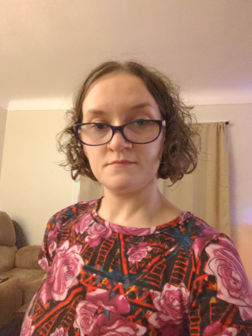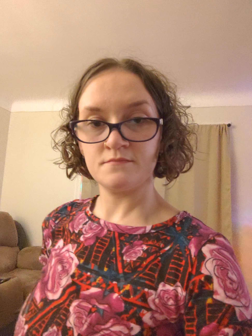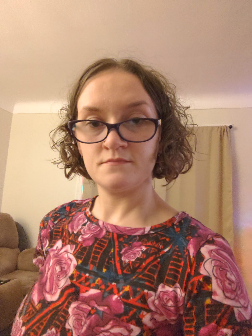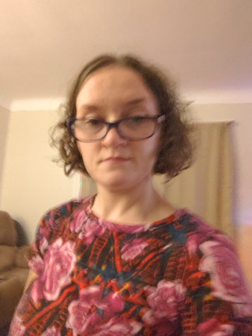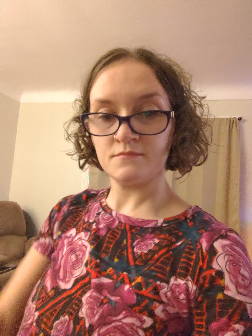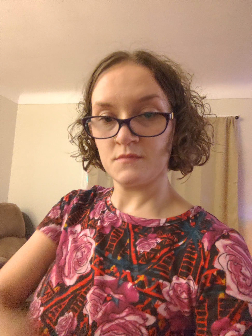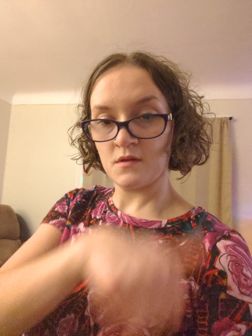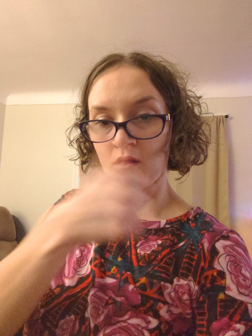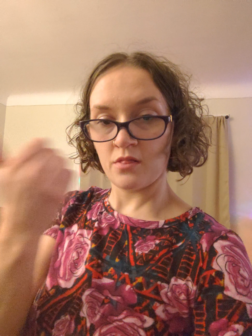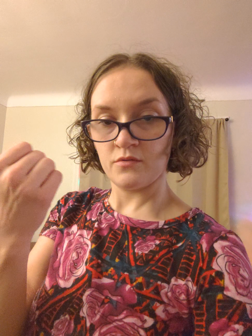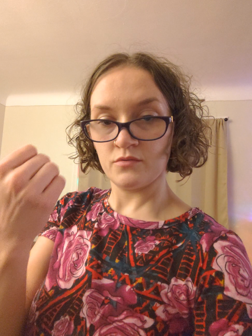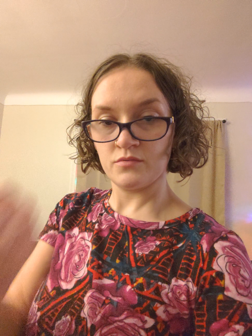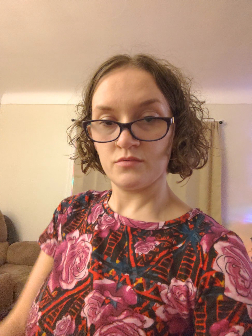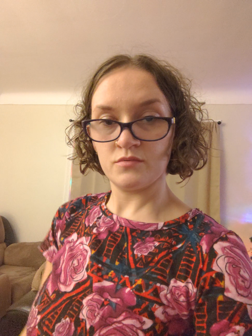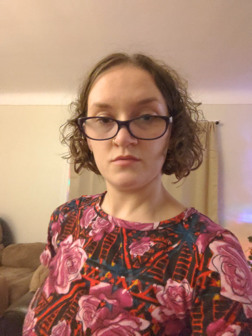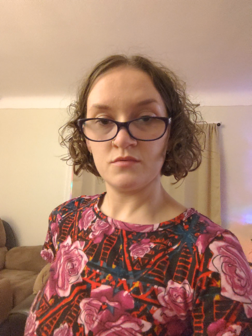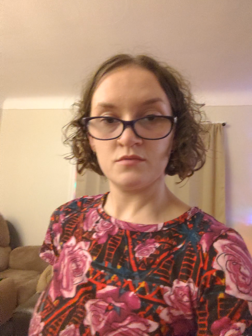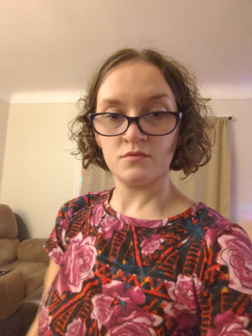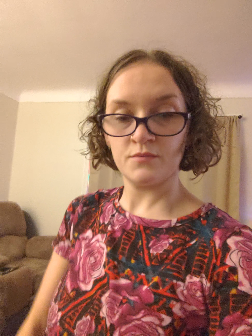another